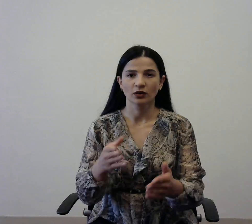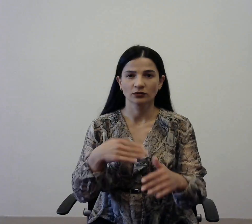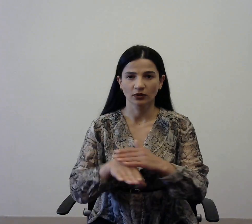gedə